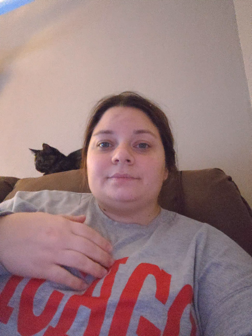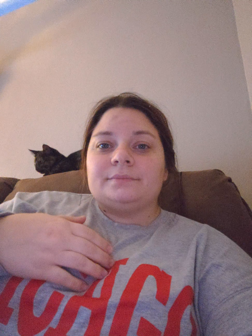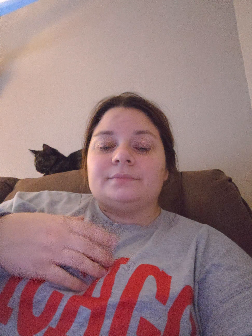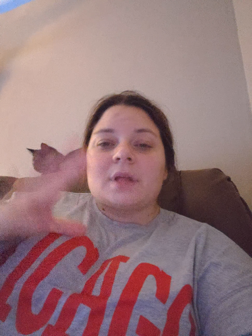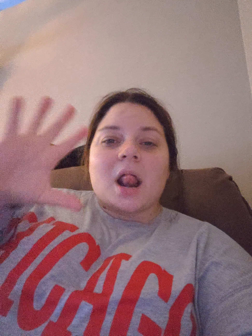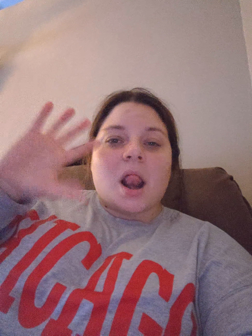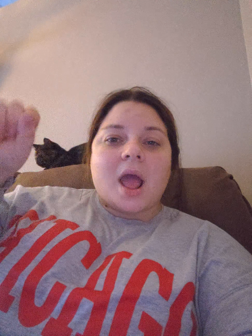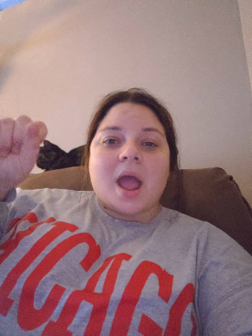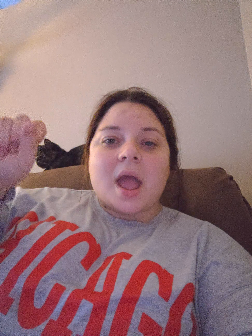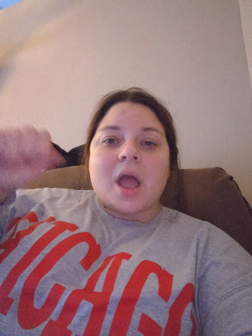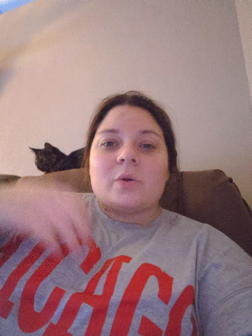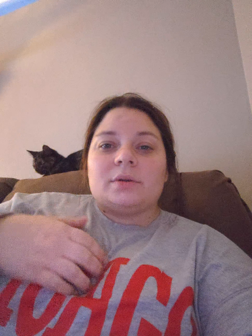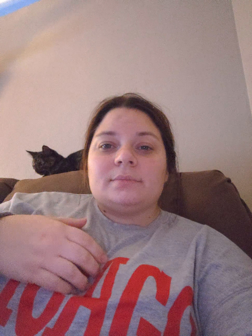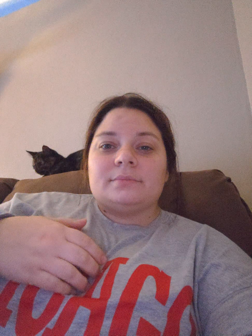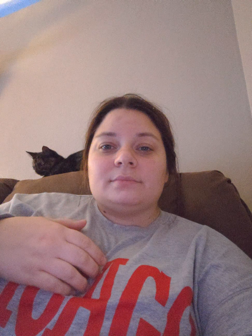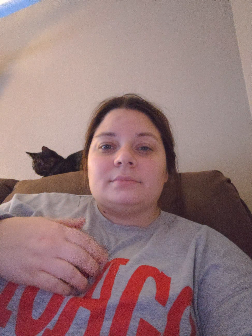loud